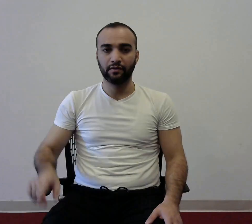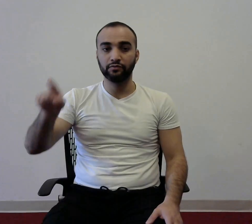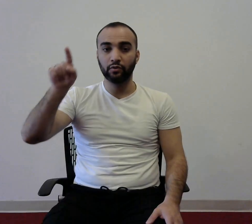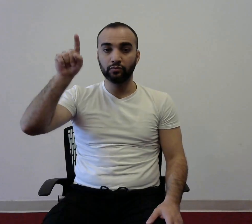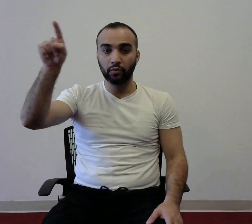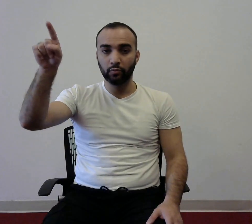O